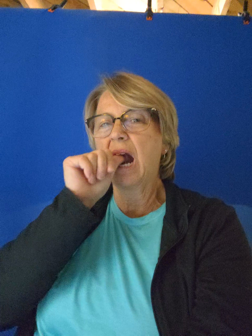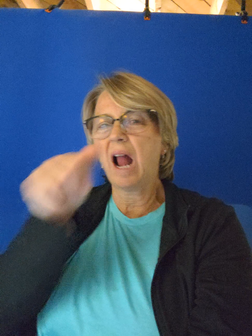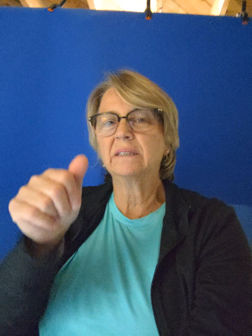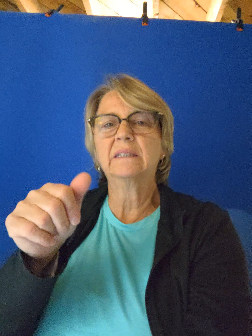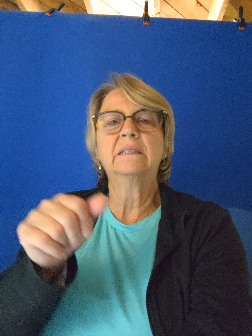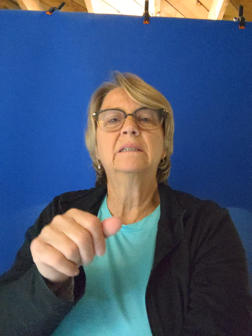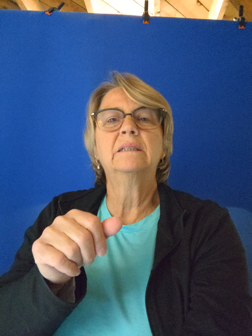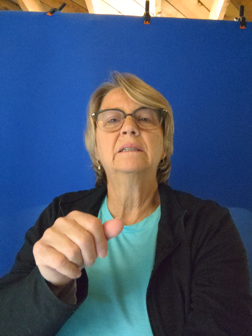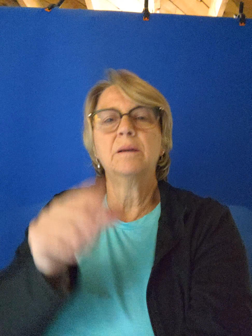nuts